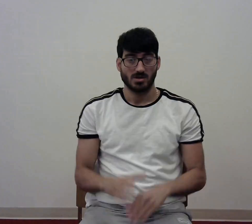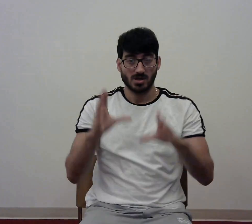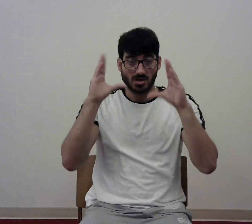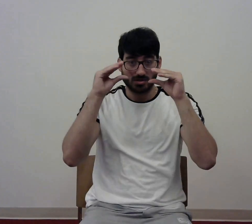axşam